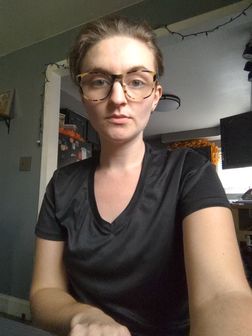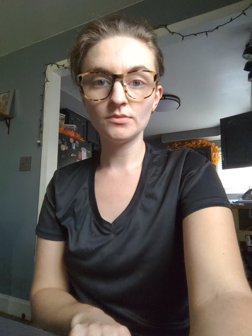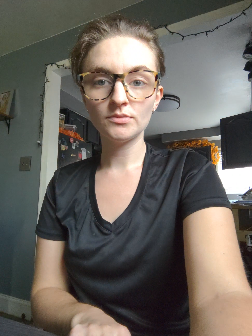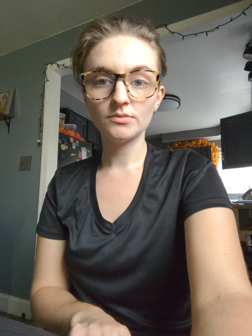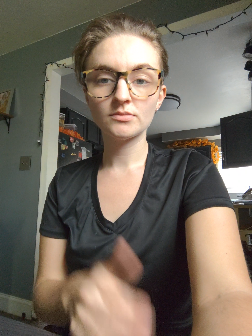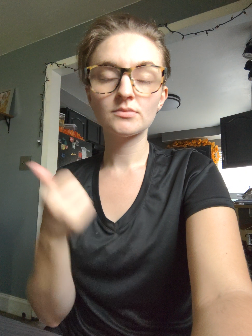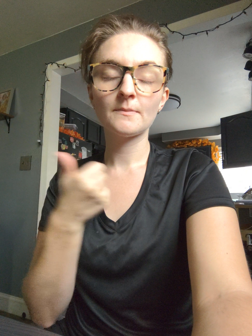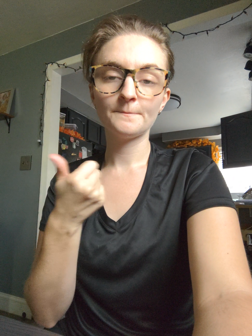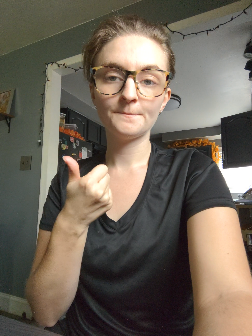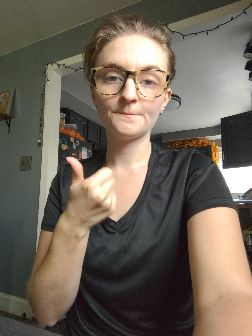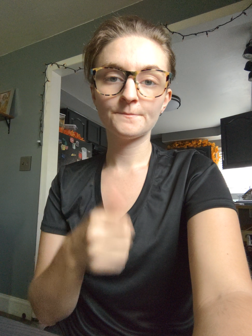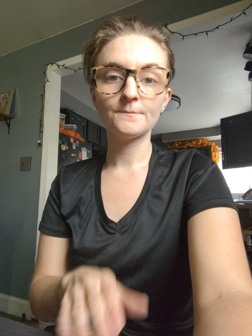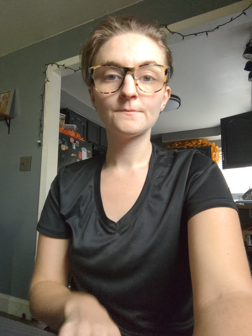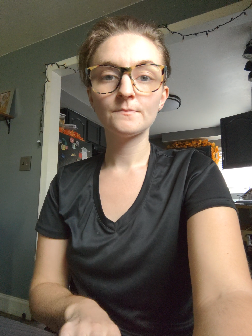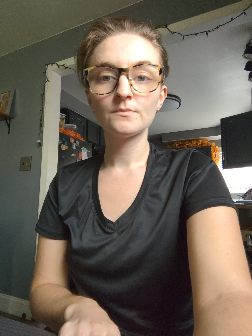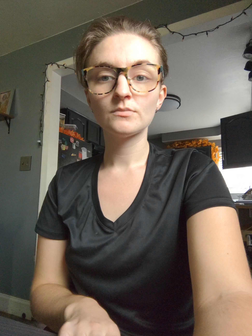game